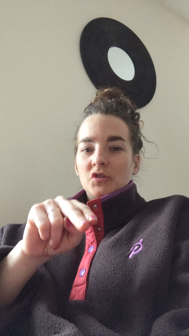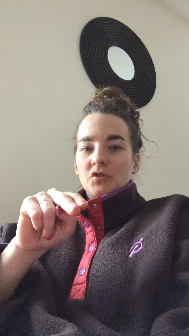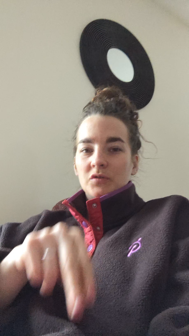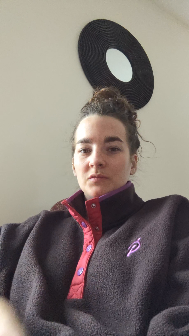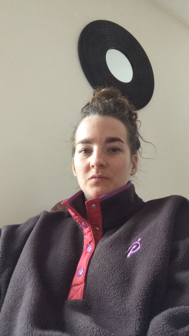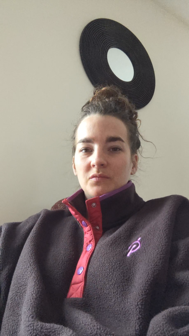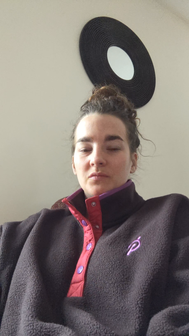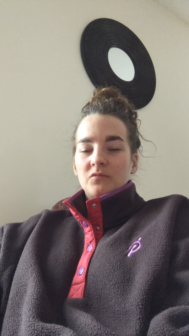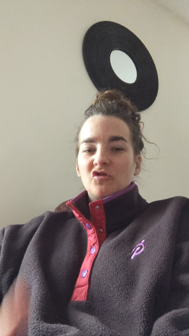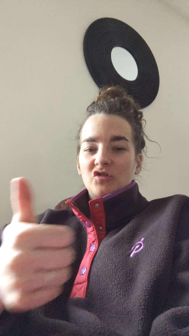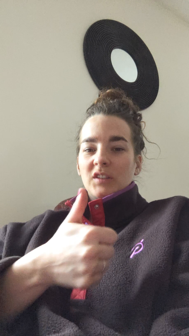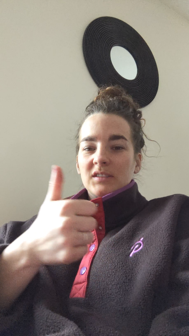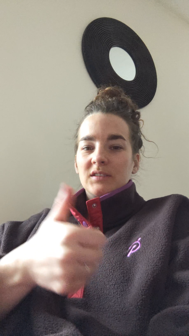chase